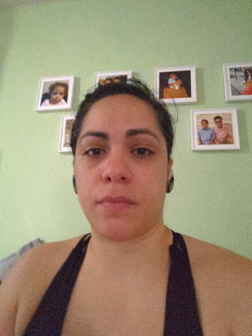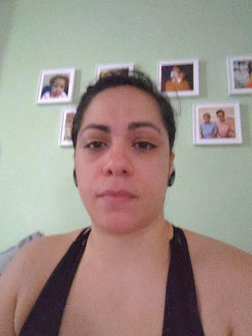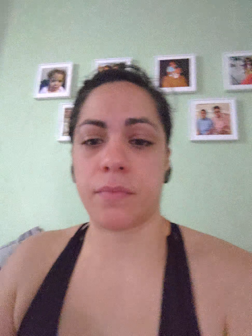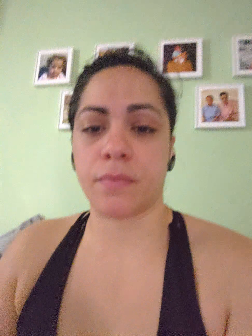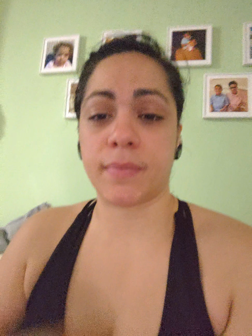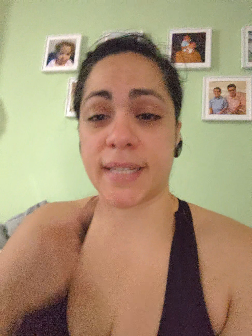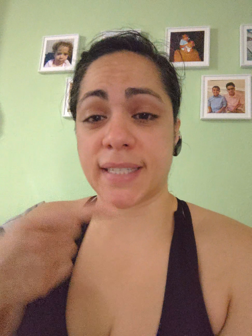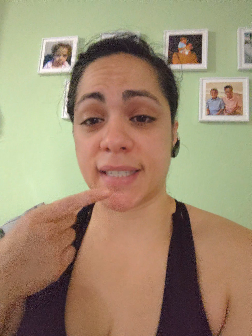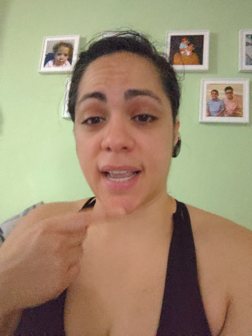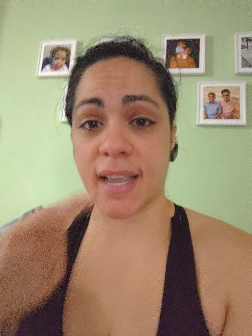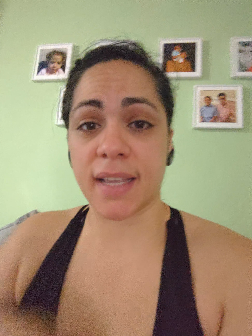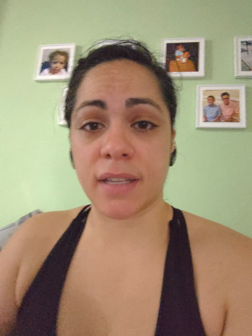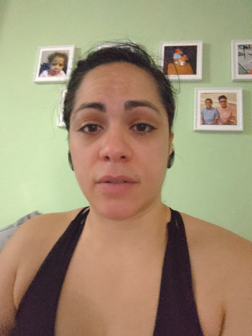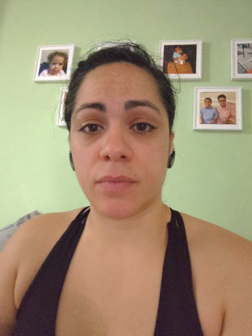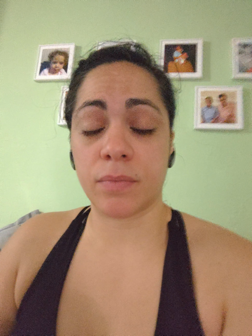say